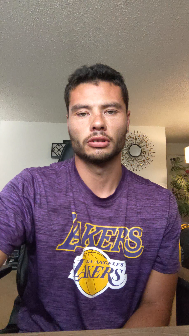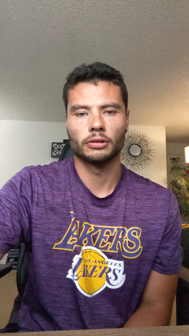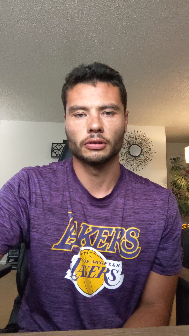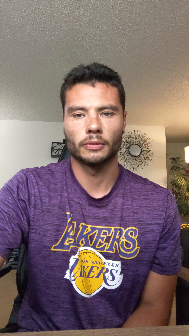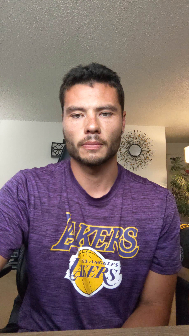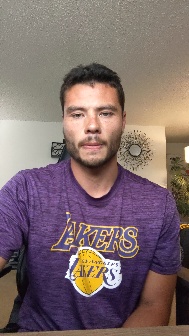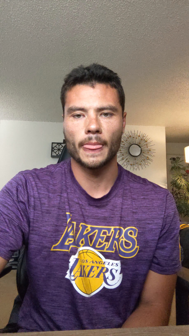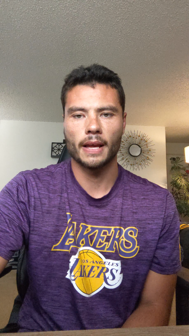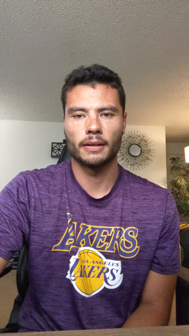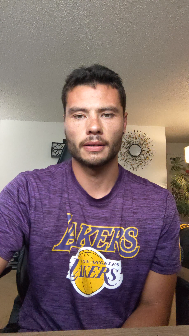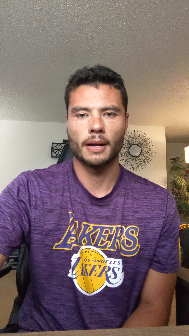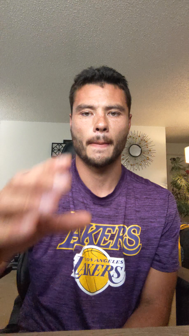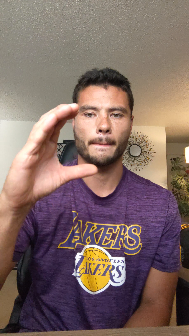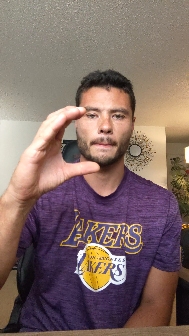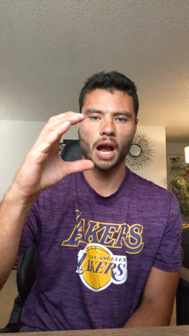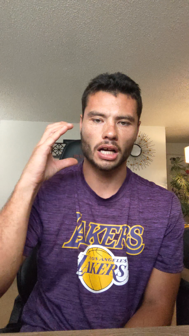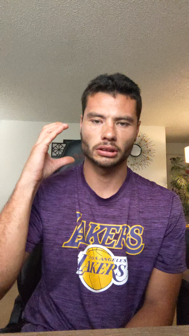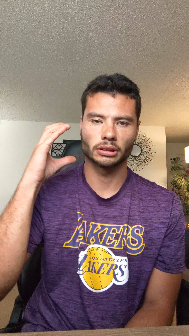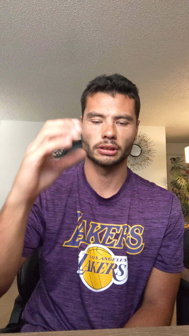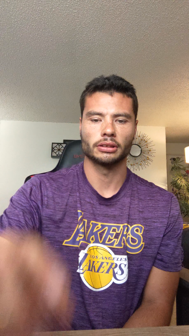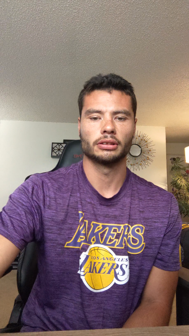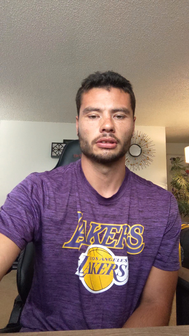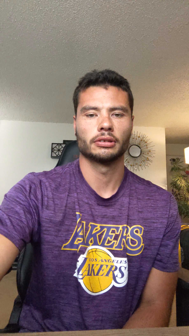bus